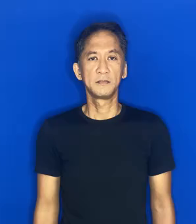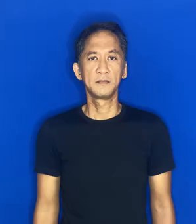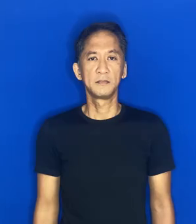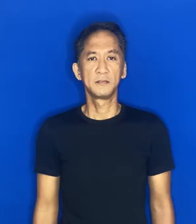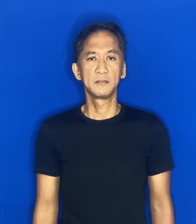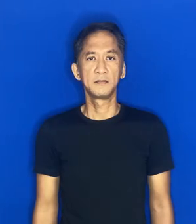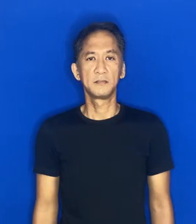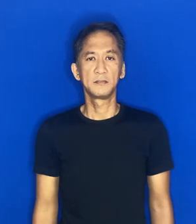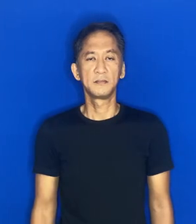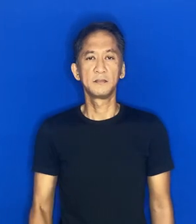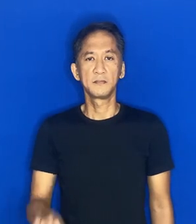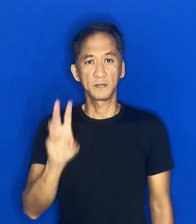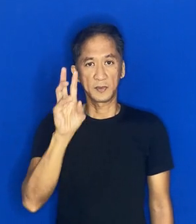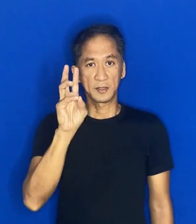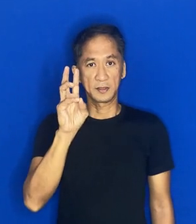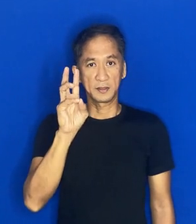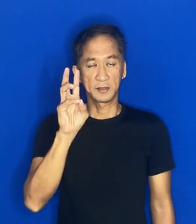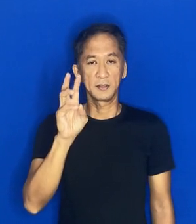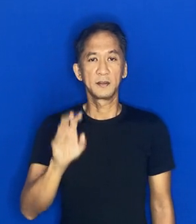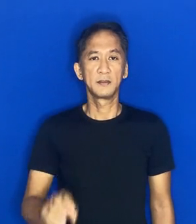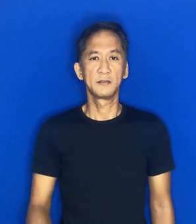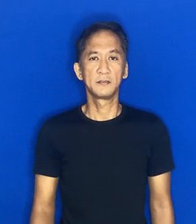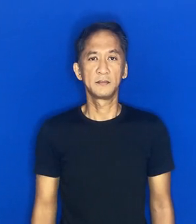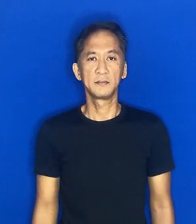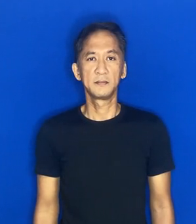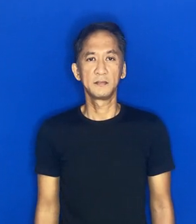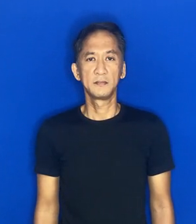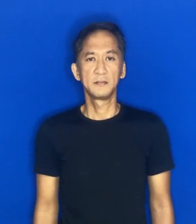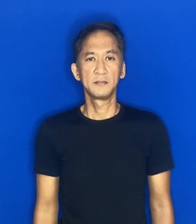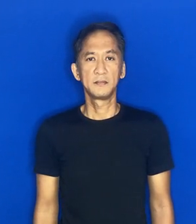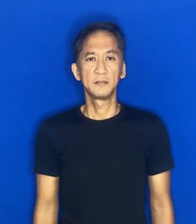six